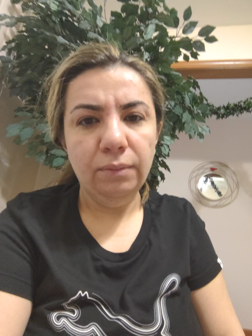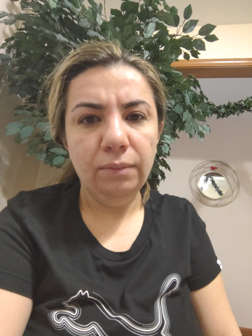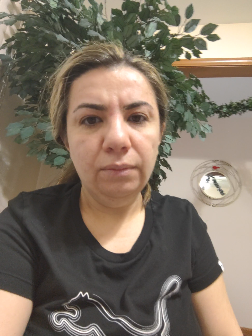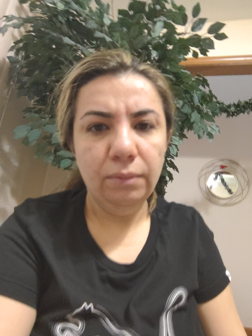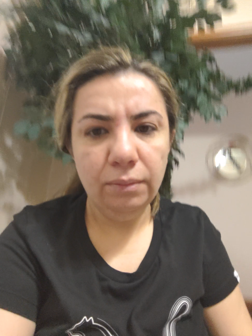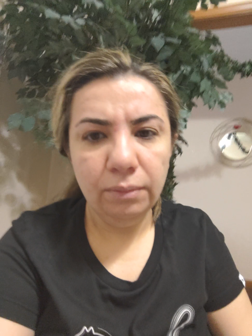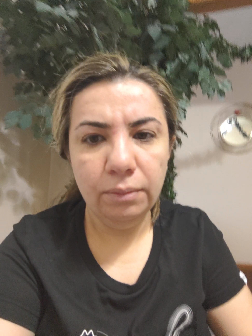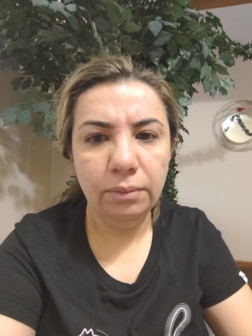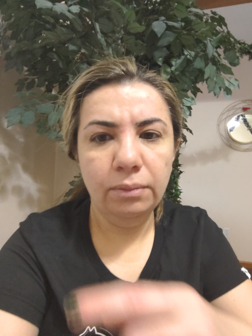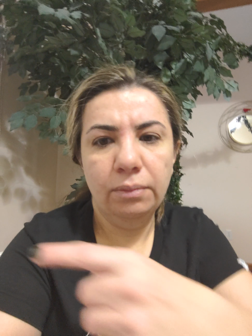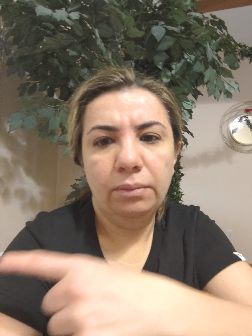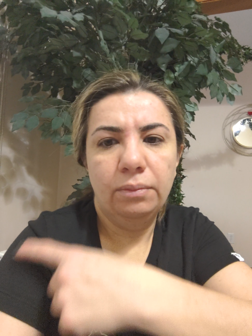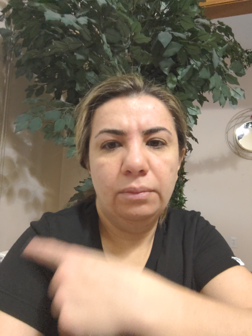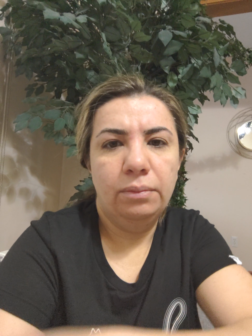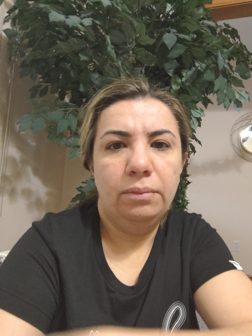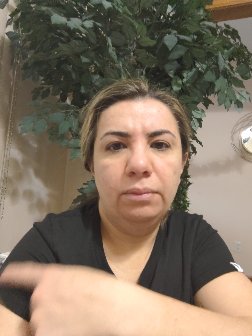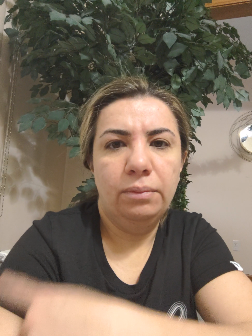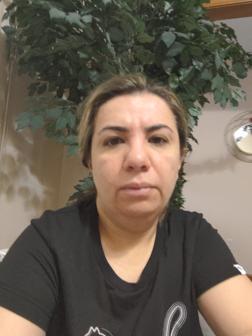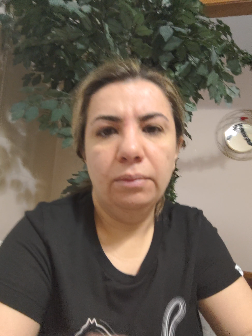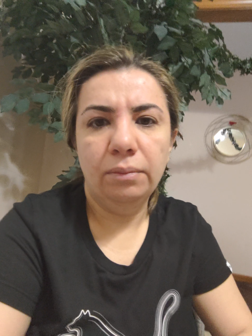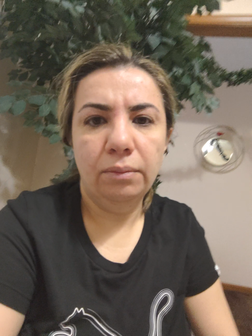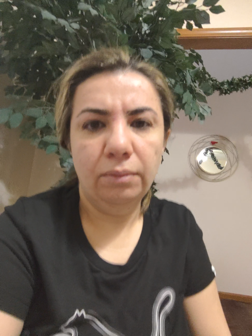arm